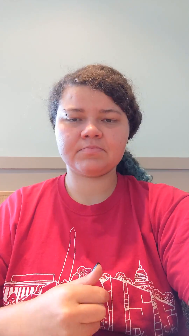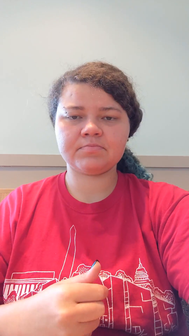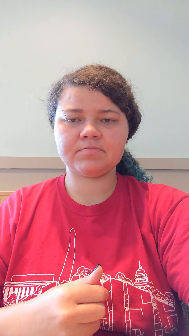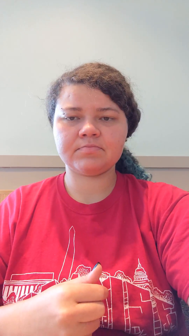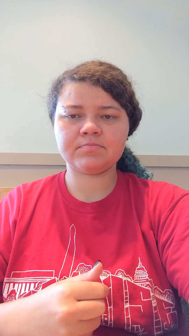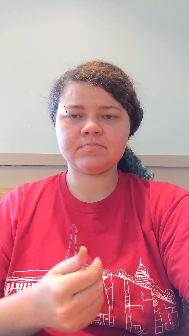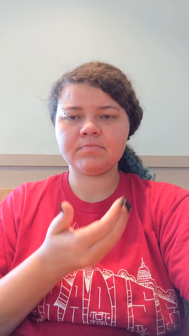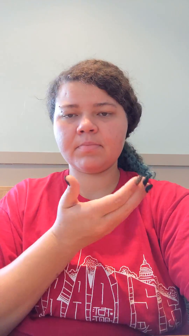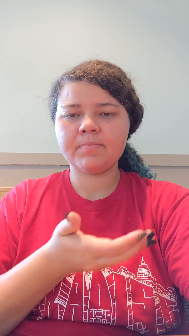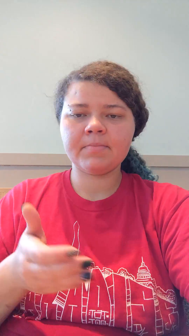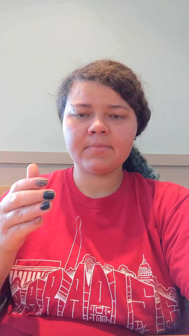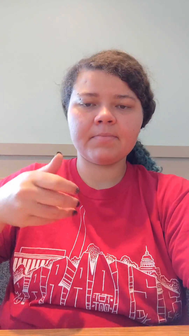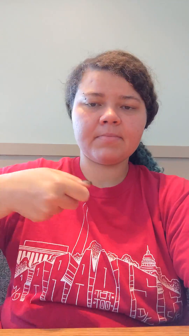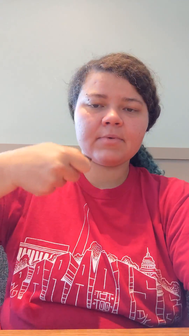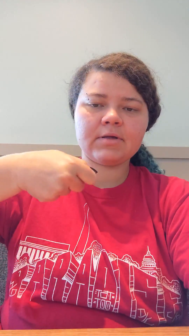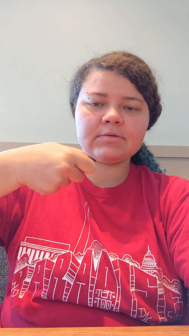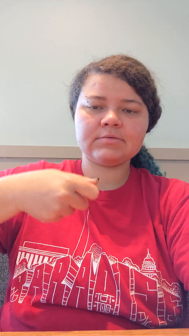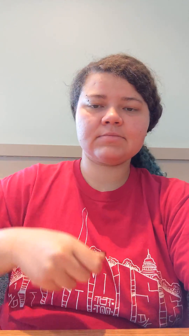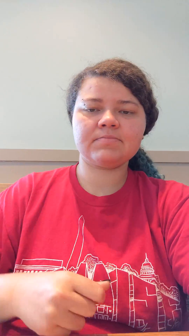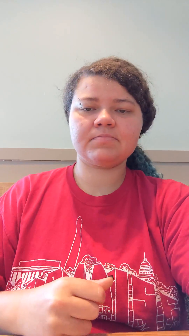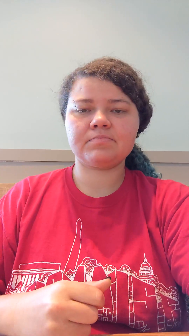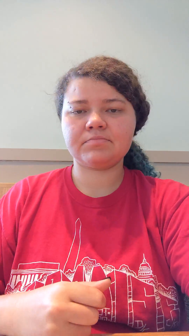basket